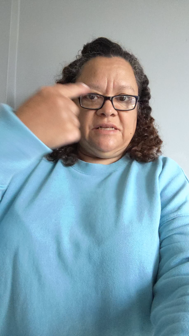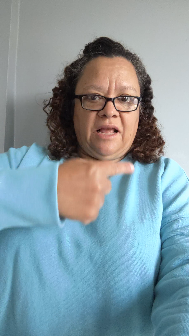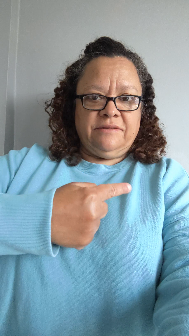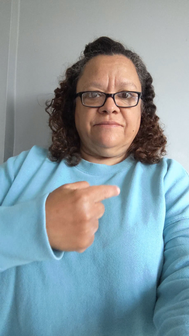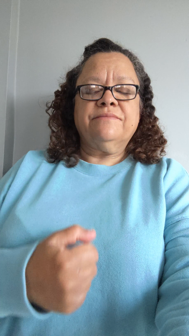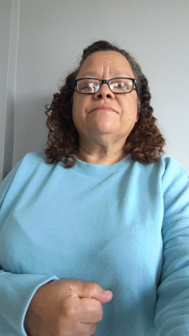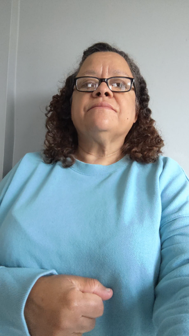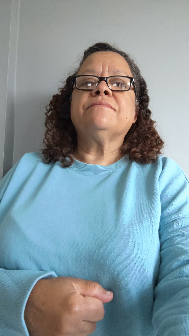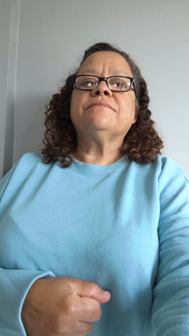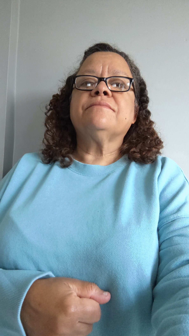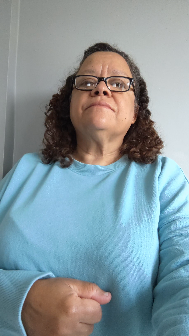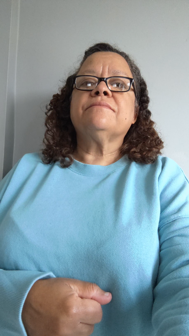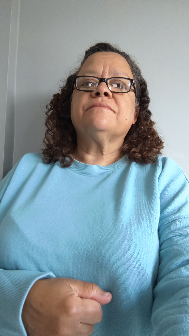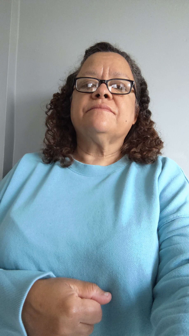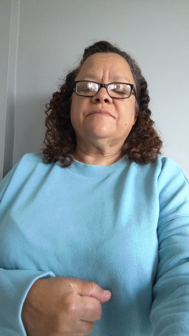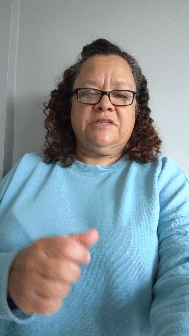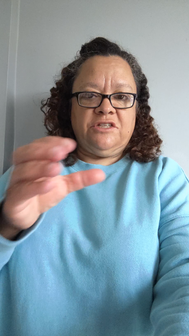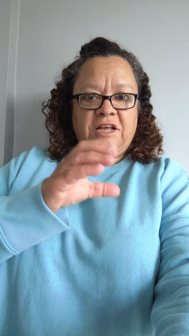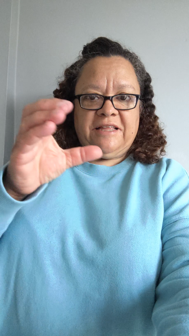shake